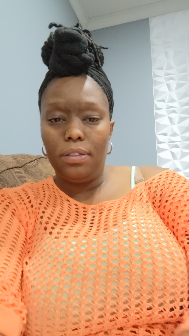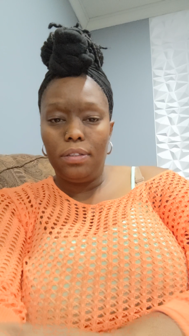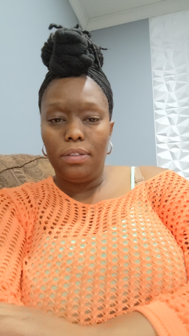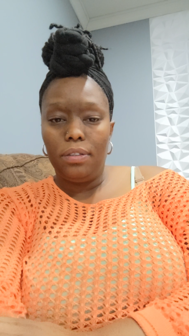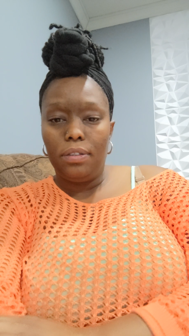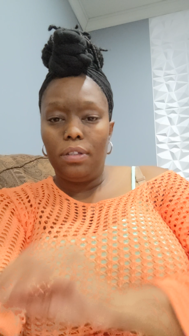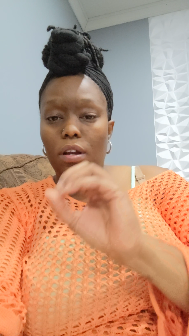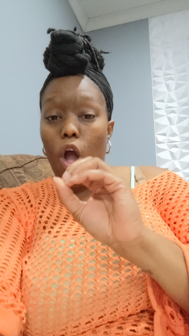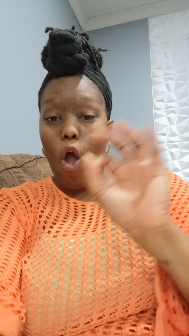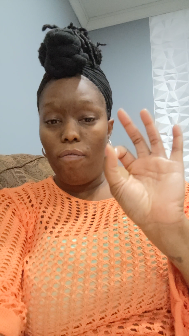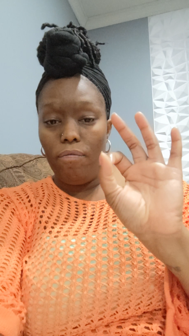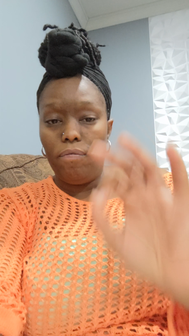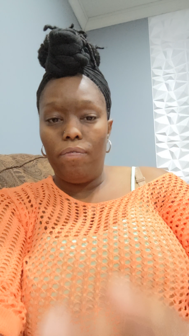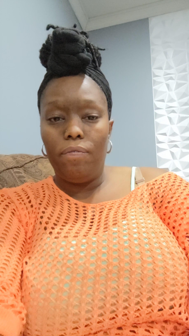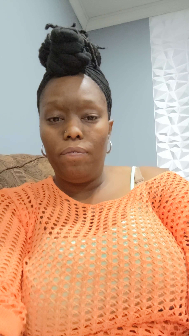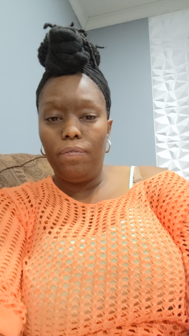off